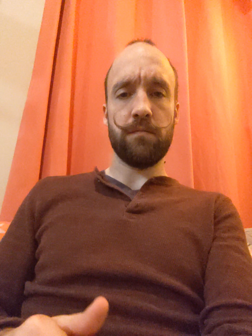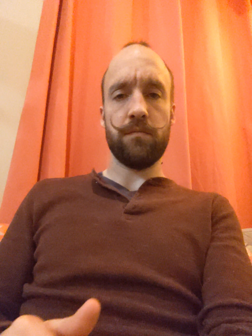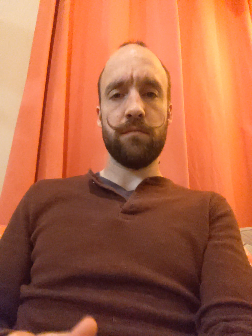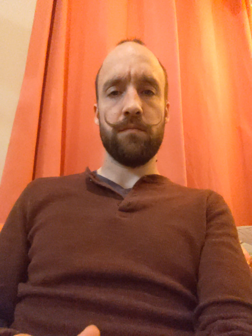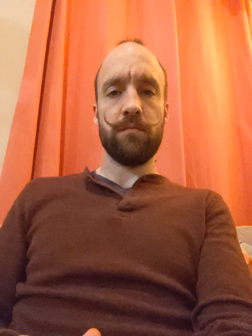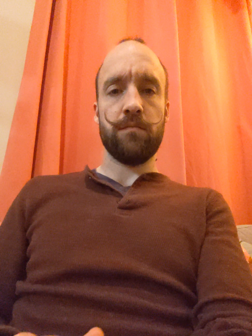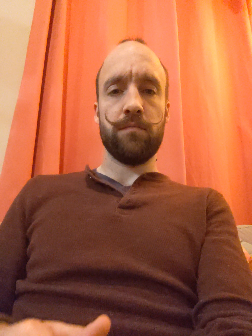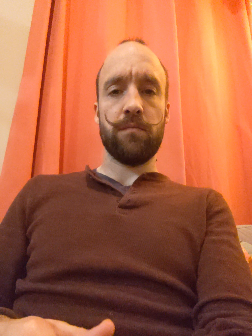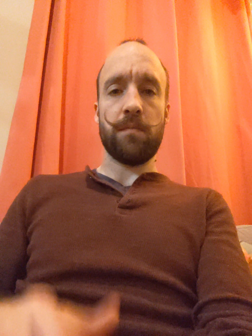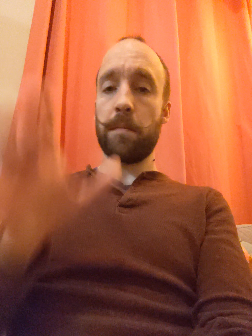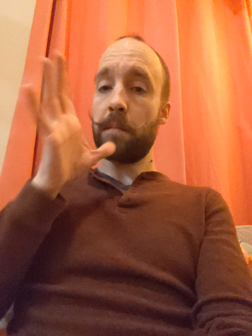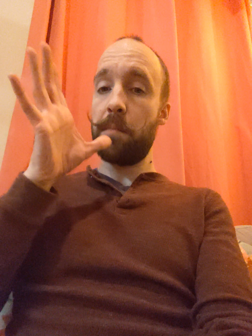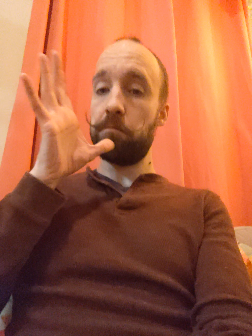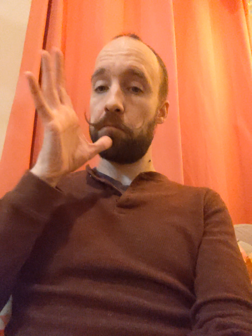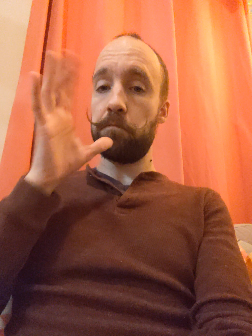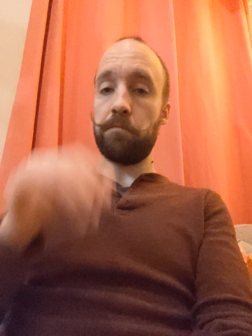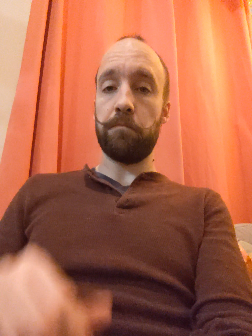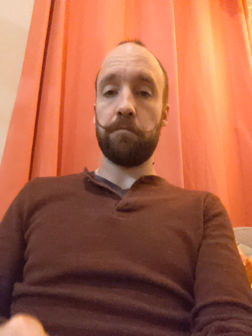mom